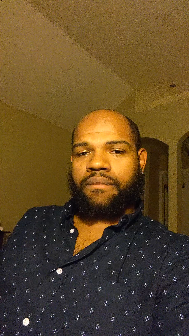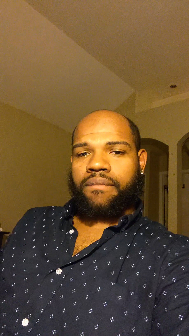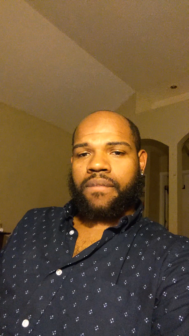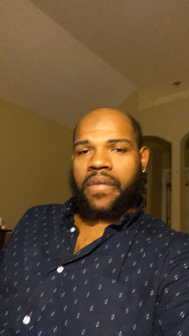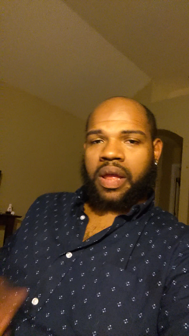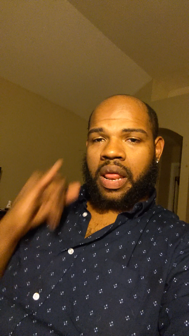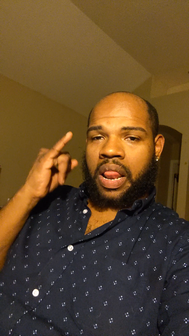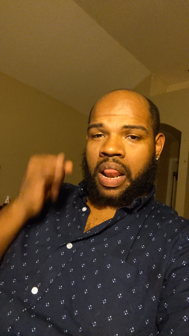last